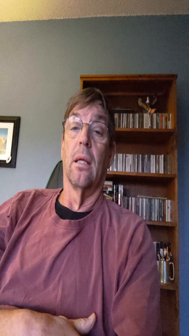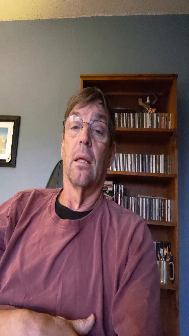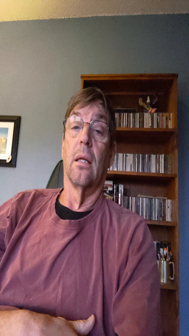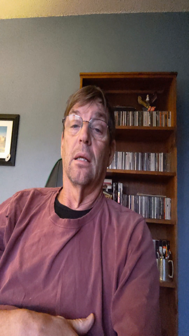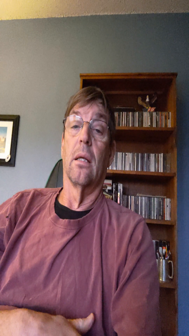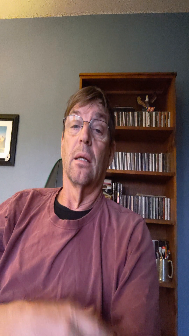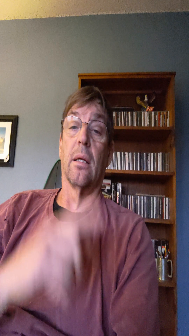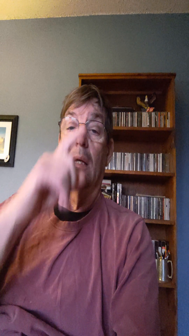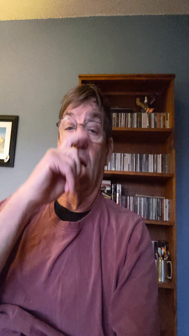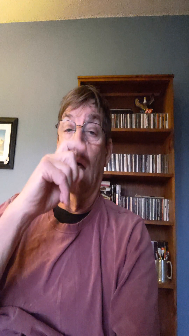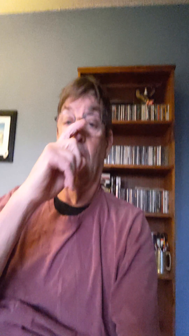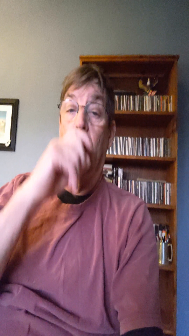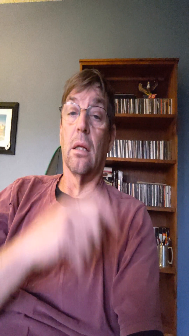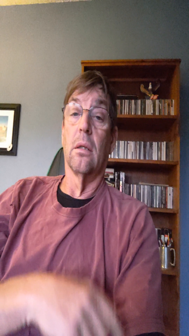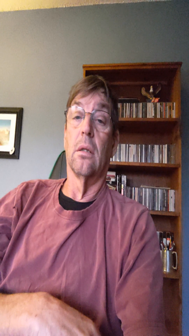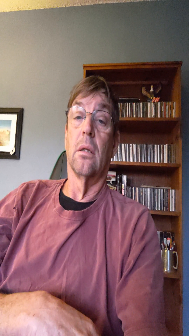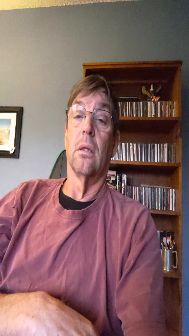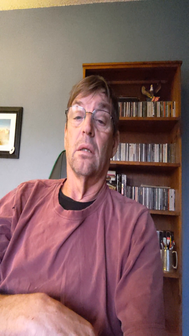doll